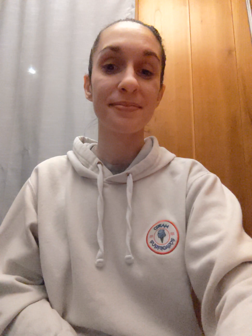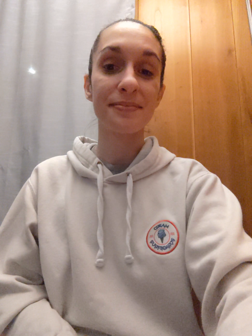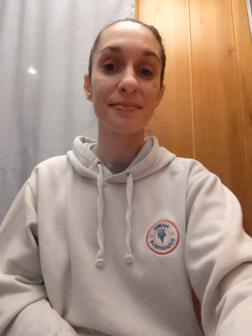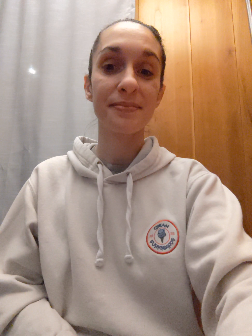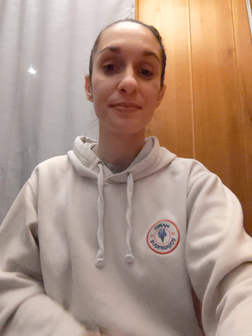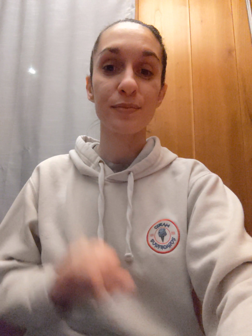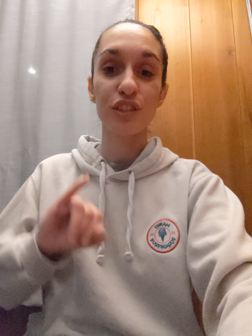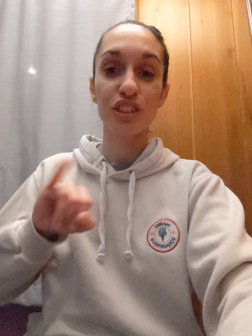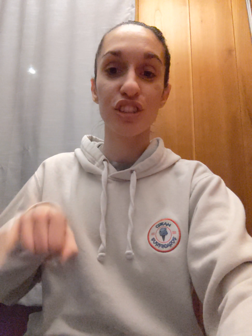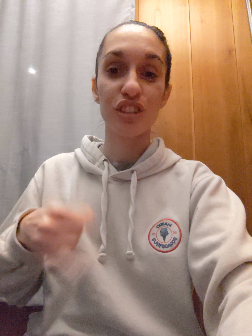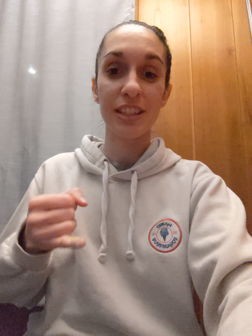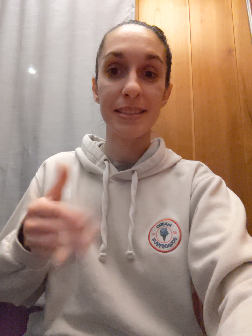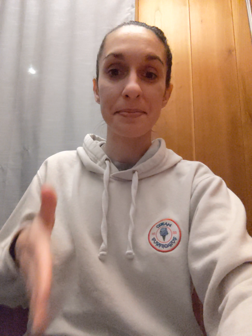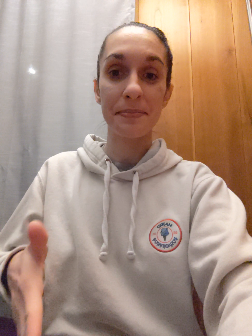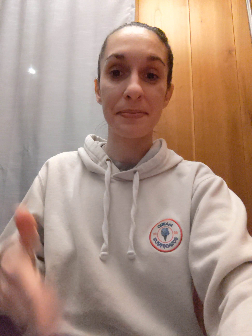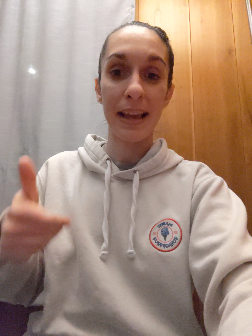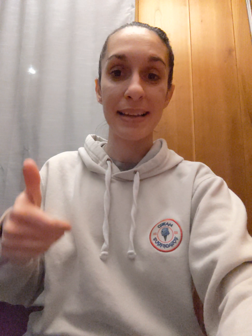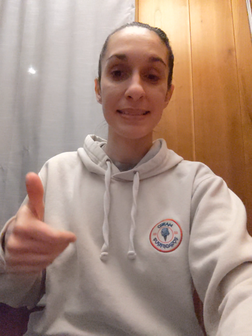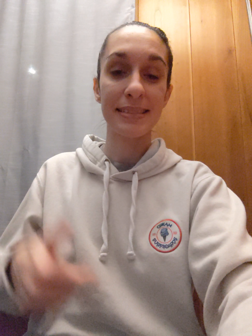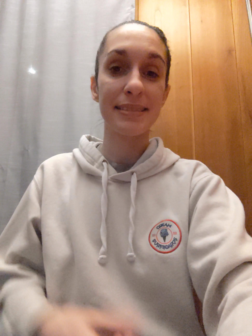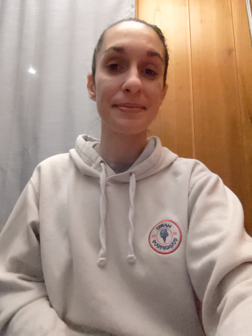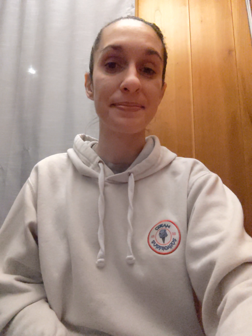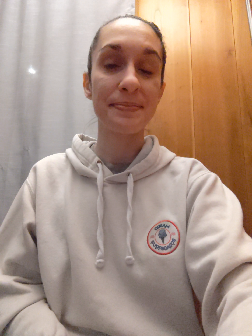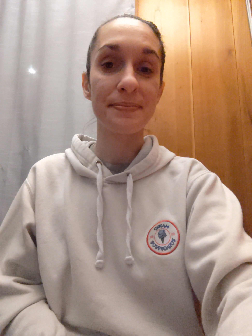jeans